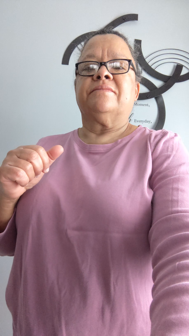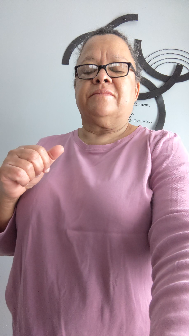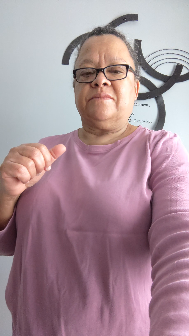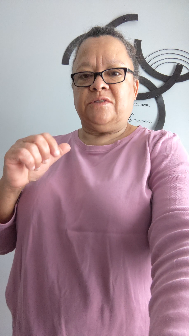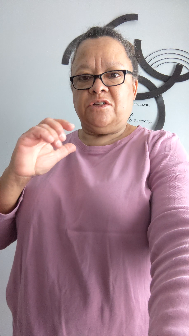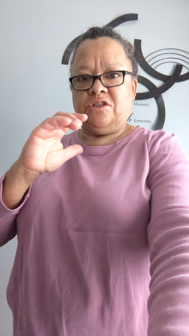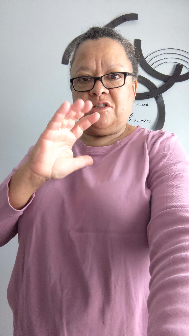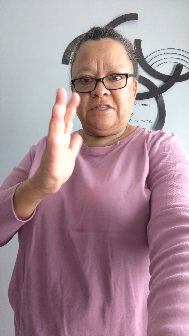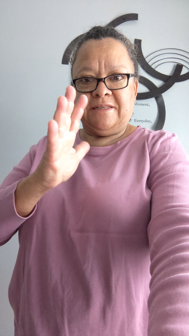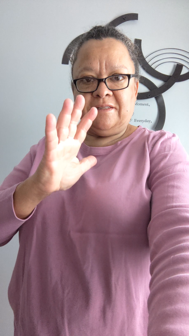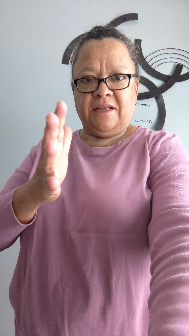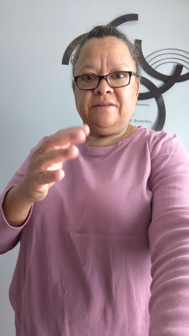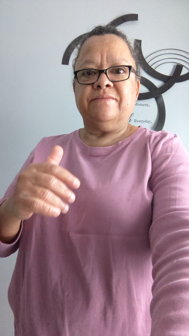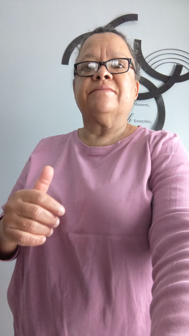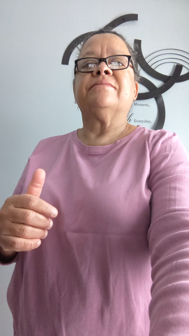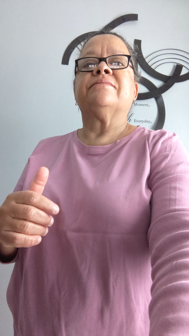cheese